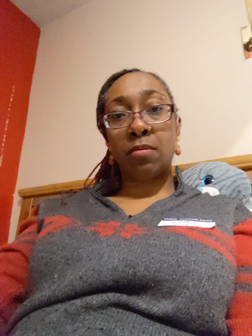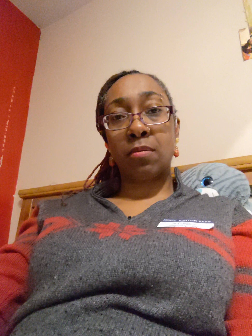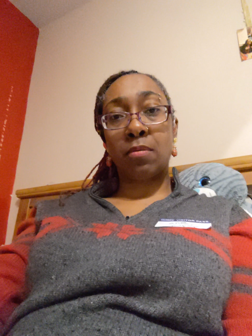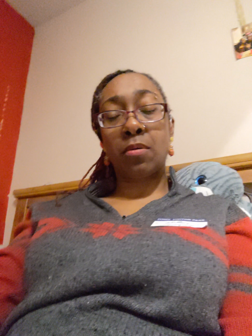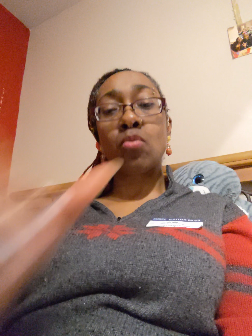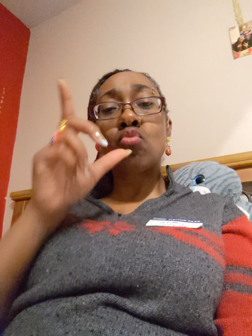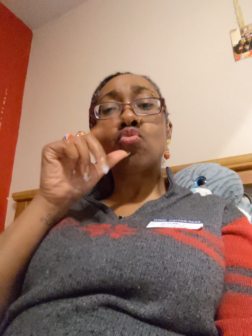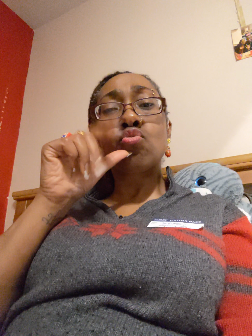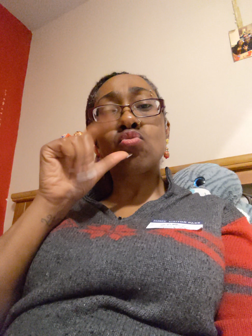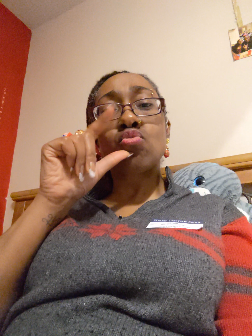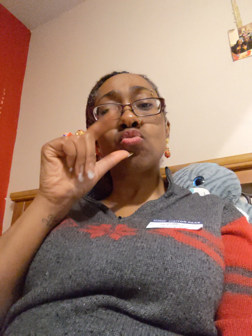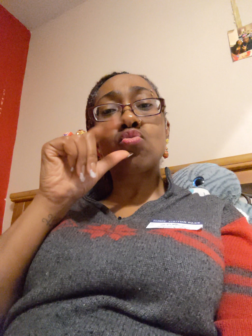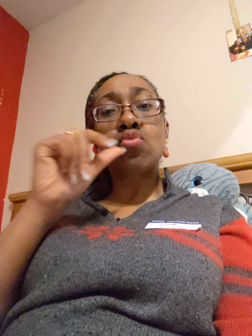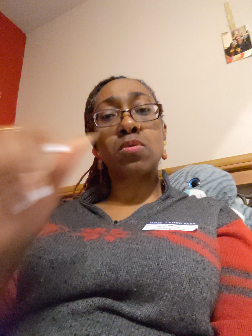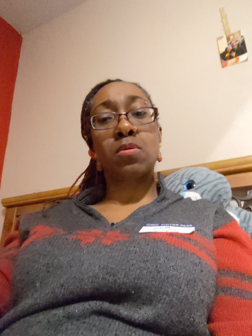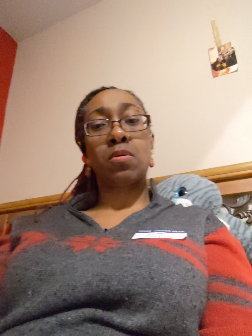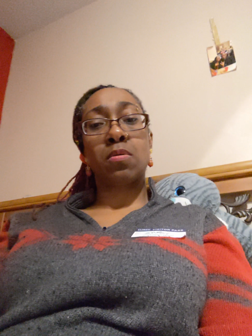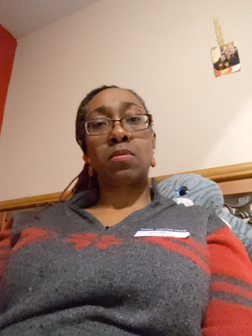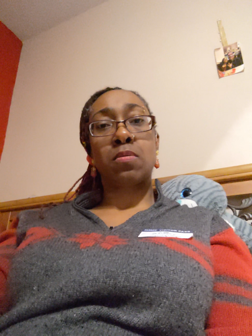who